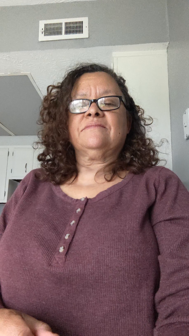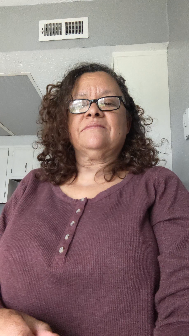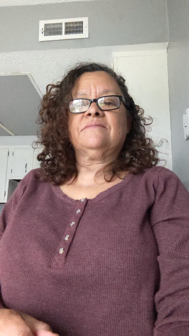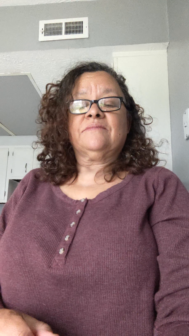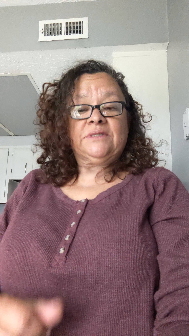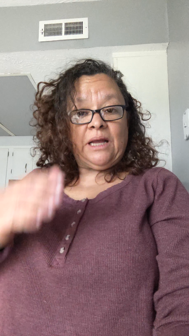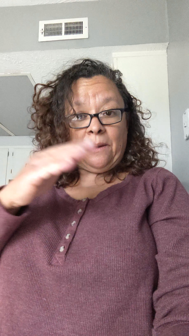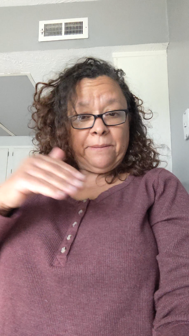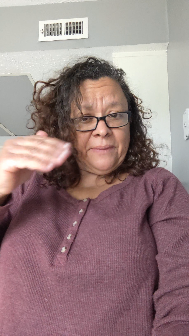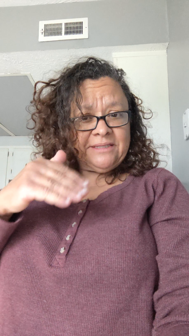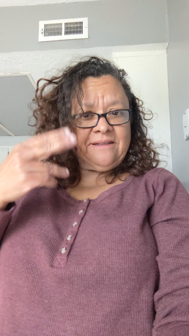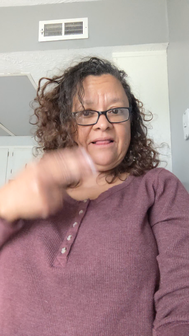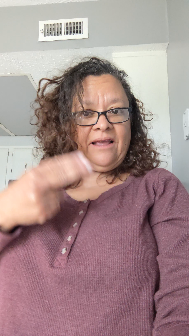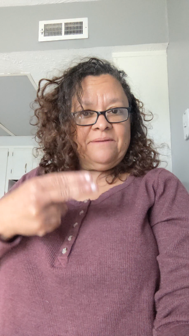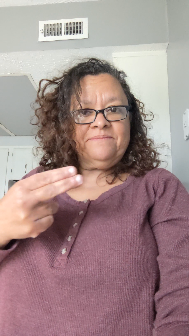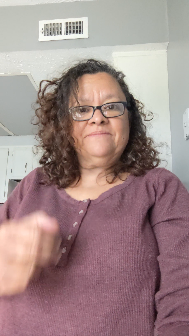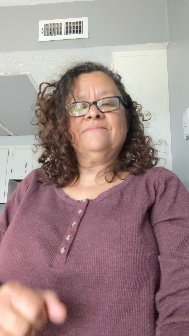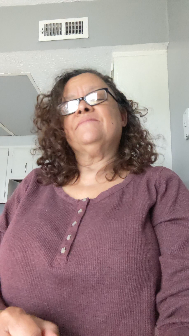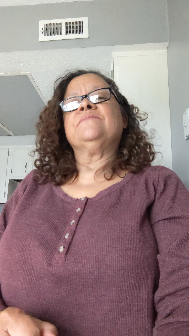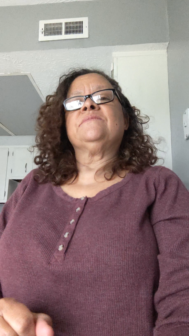pet's name